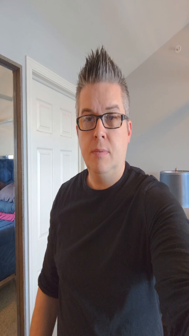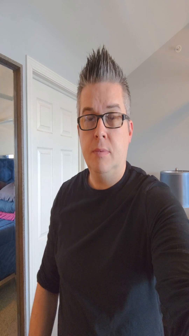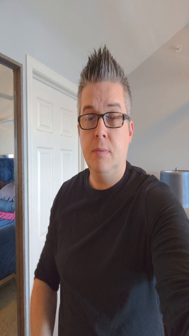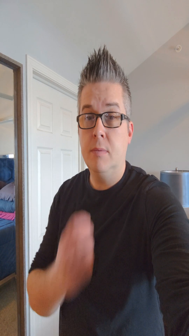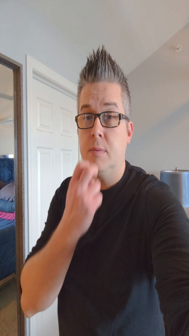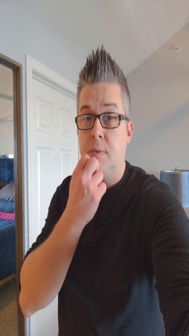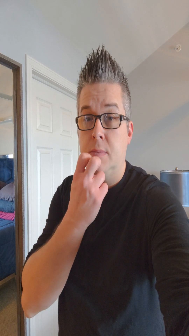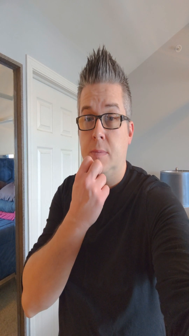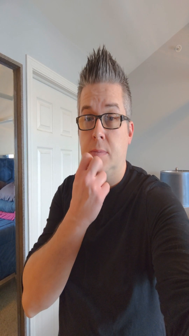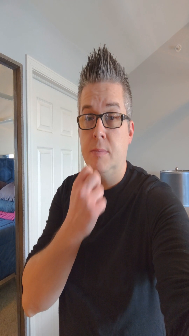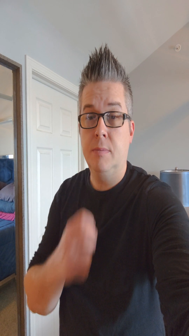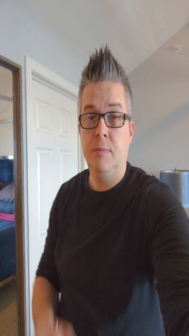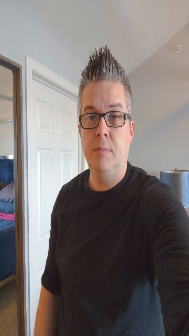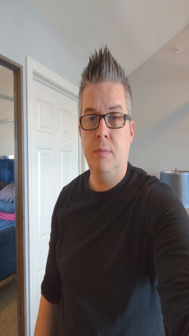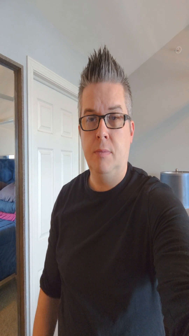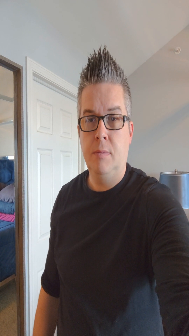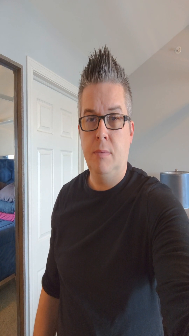underwear